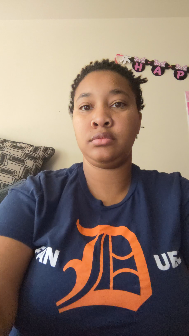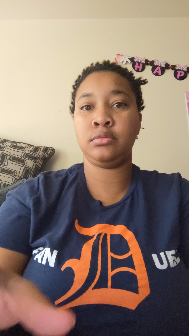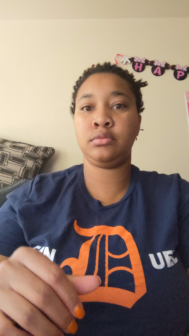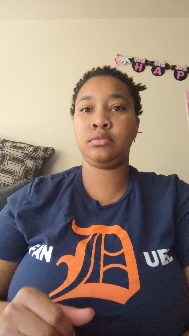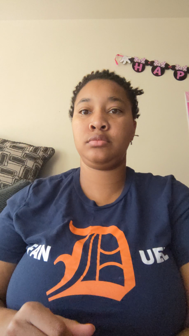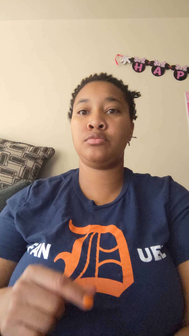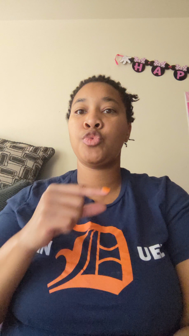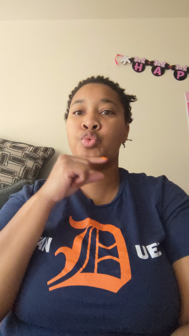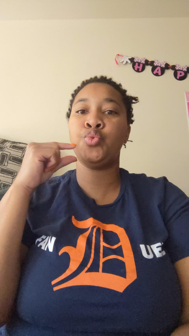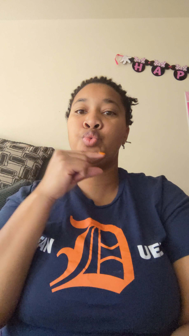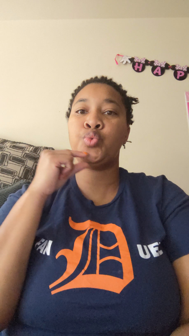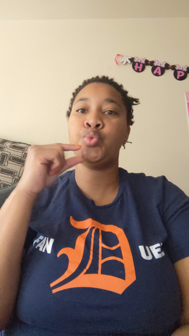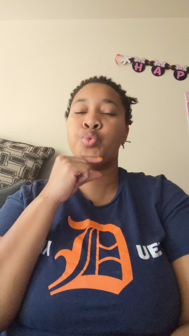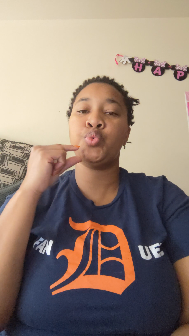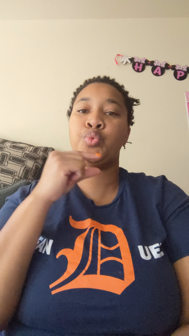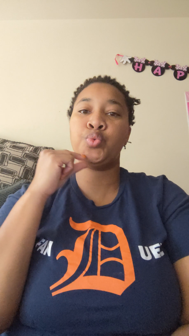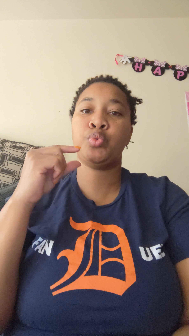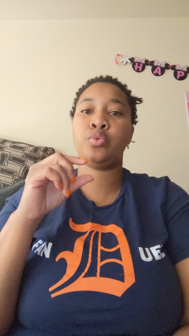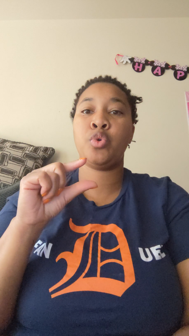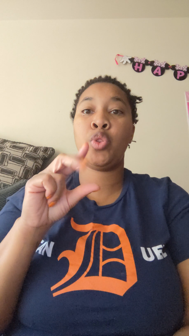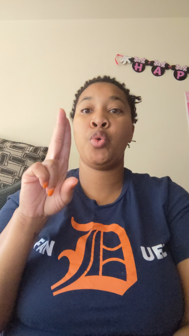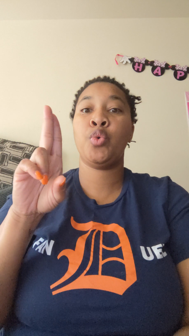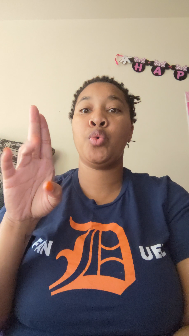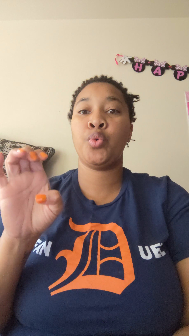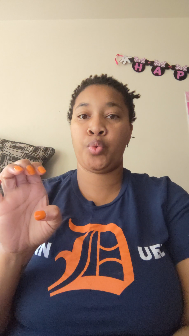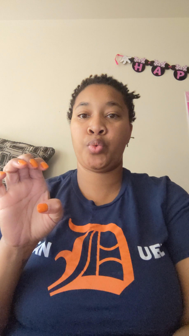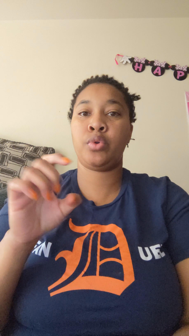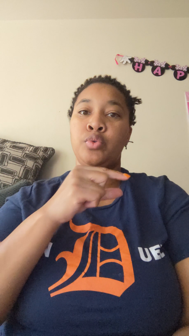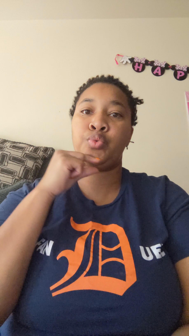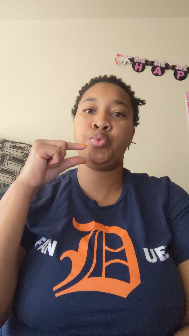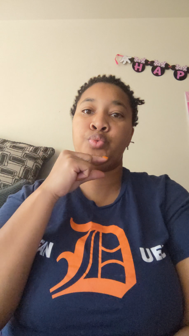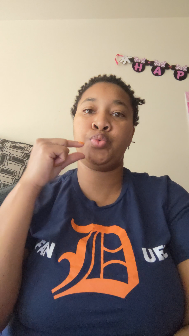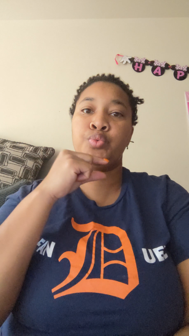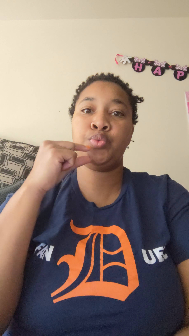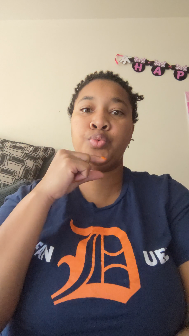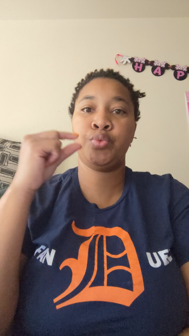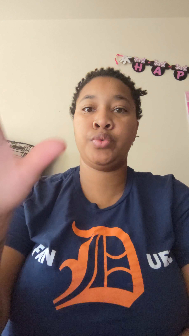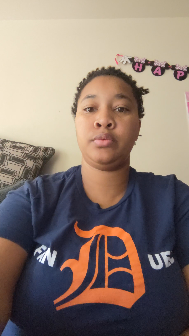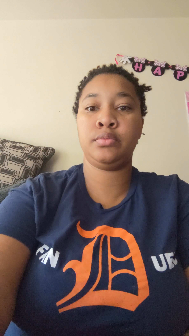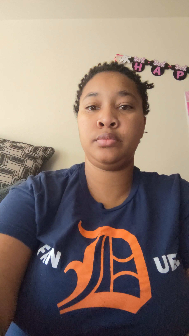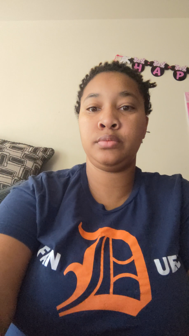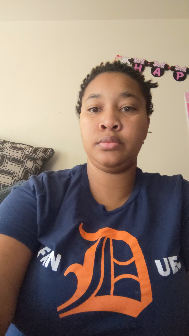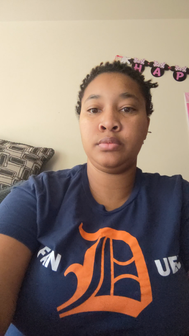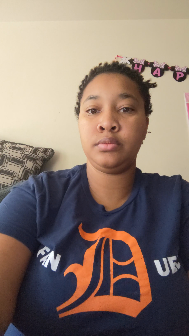glue